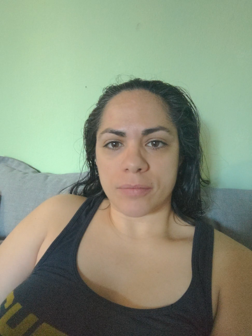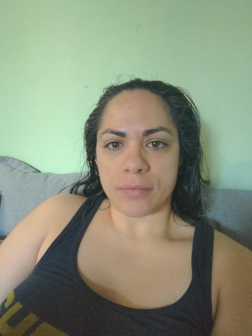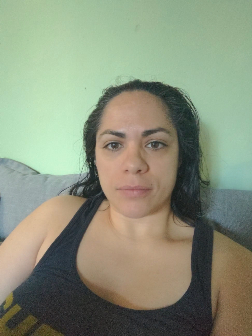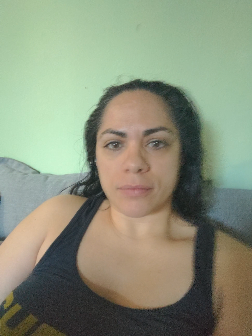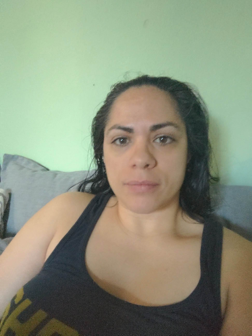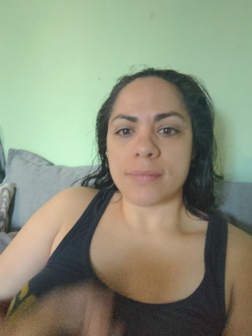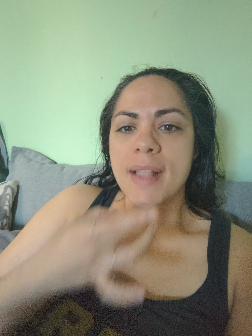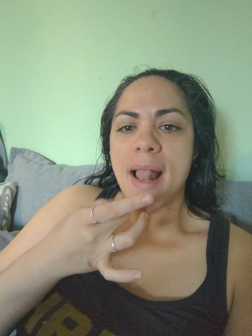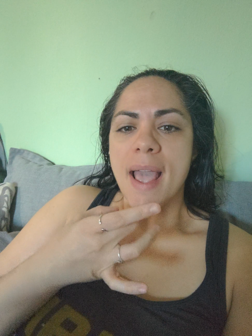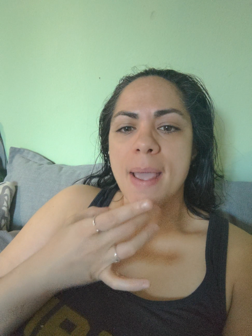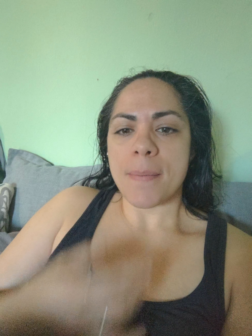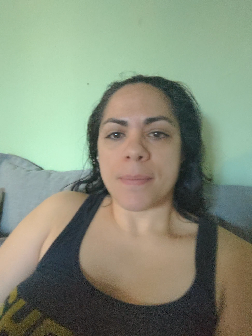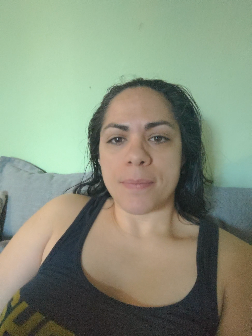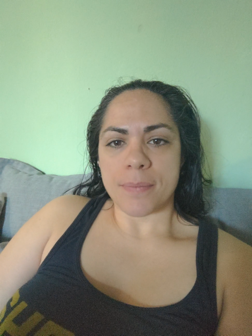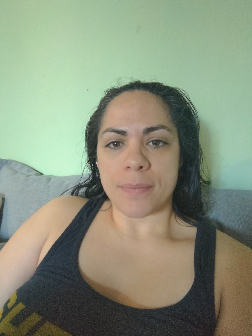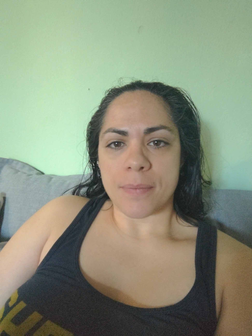lamp